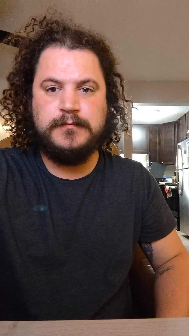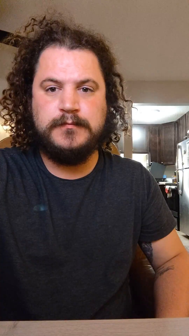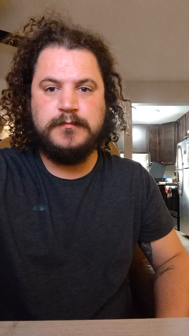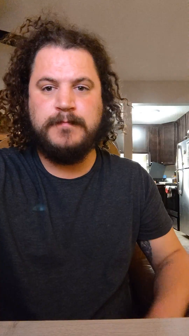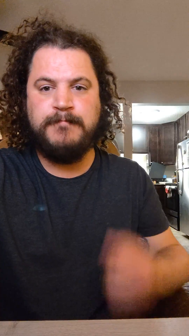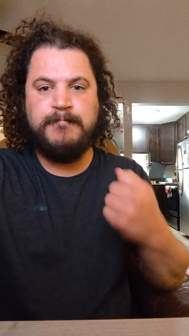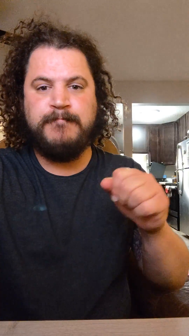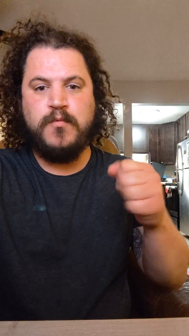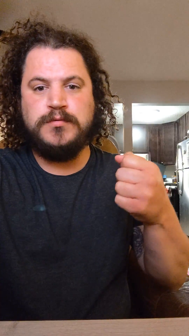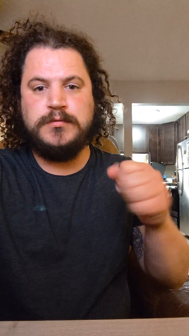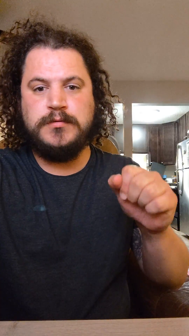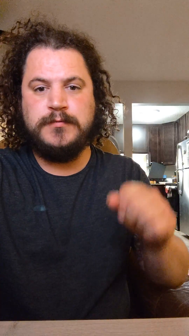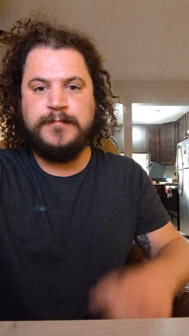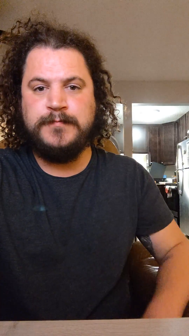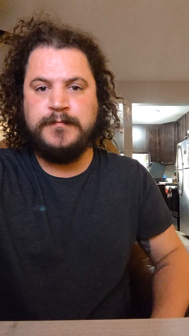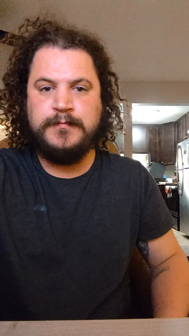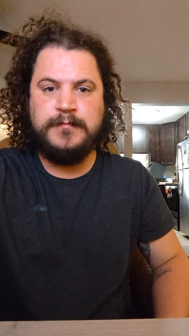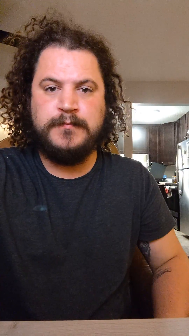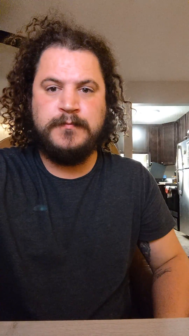motorcycle